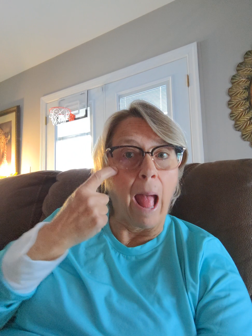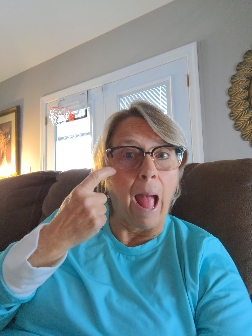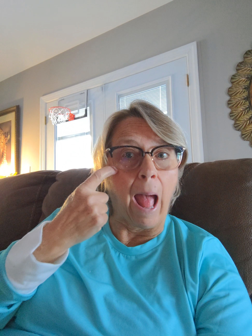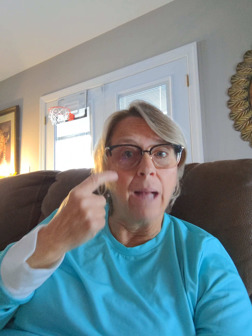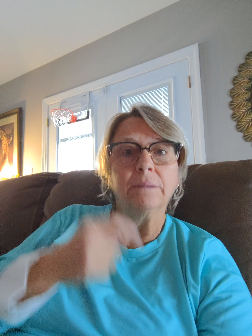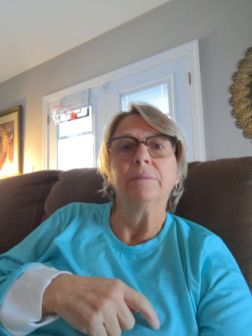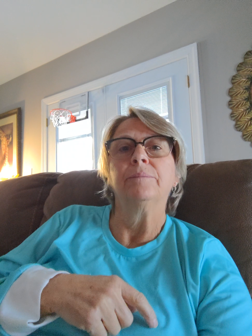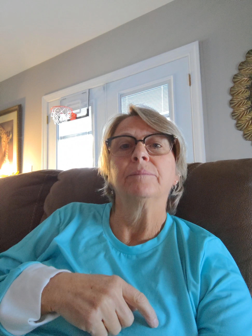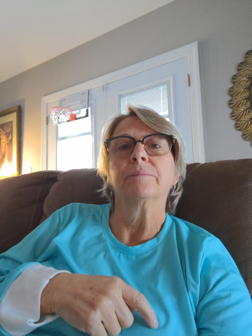eye